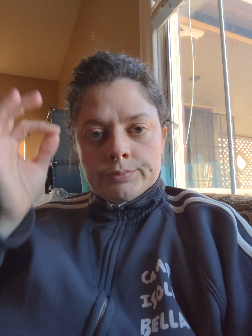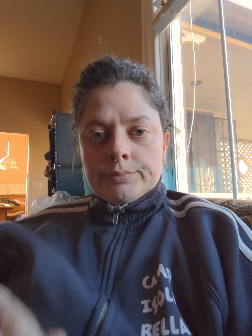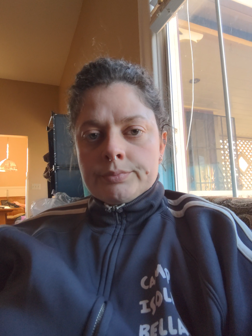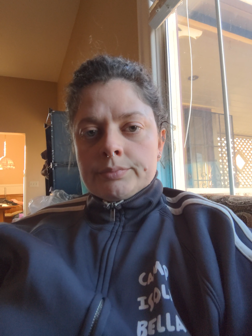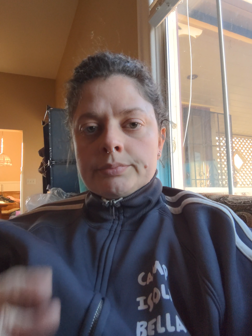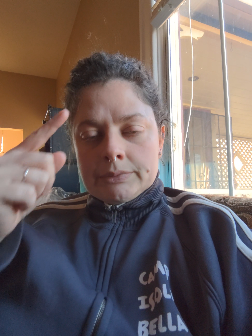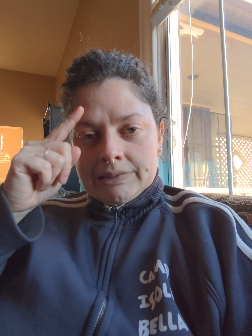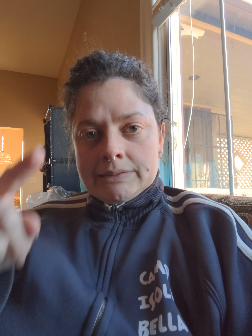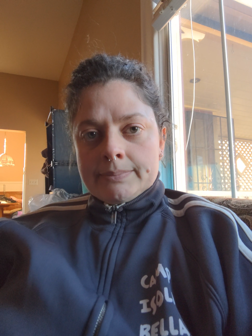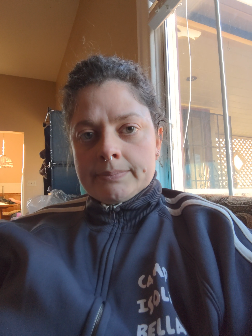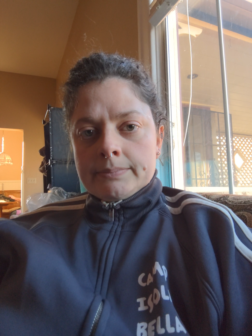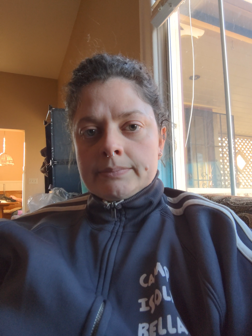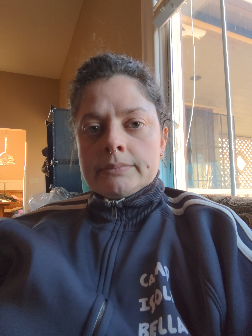penny